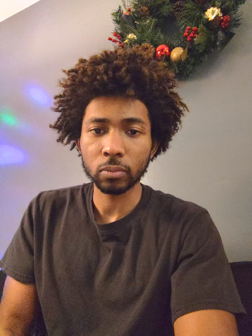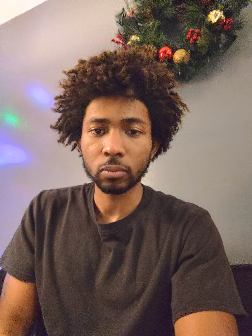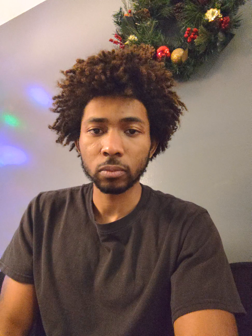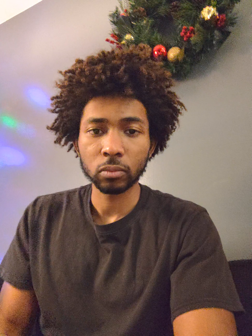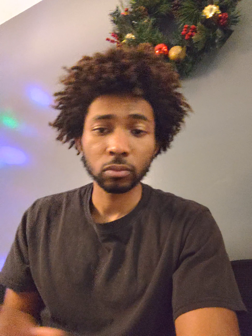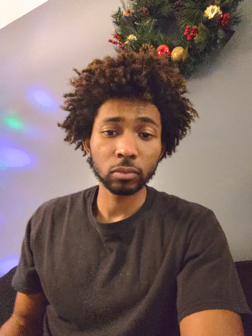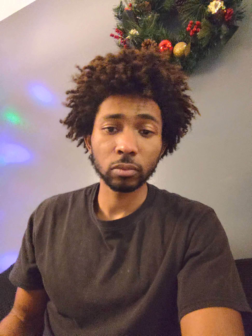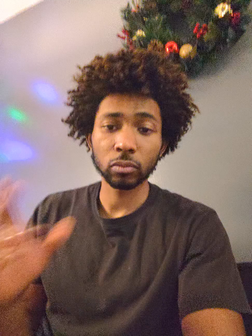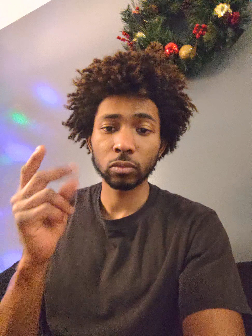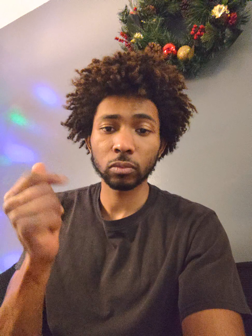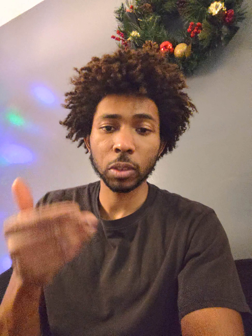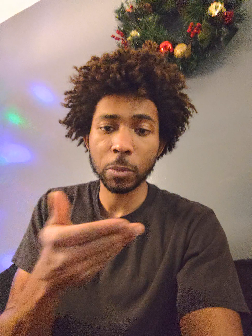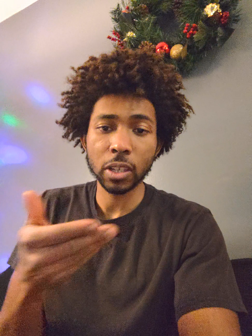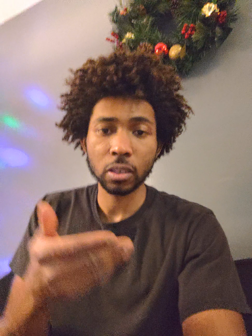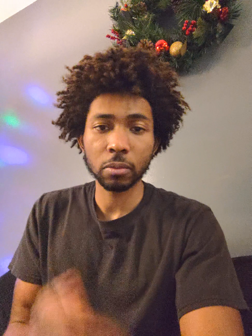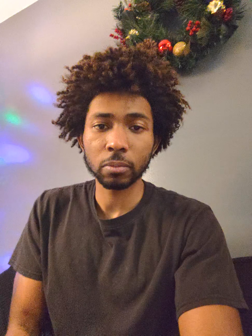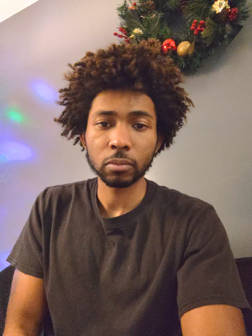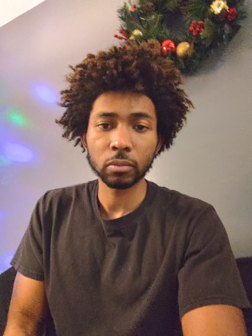puppy